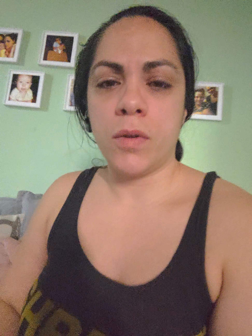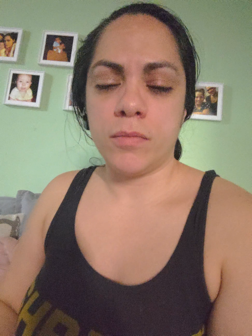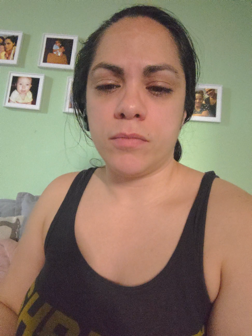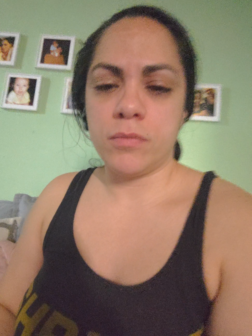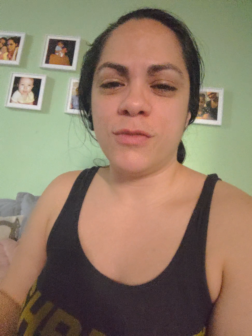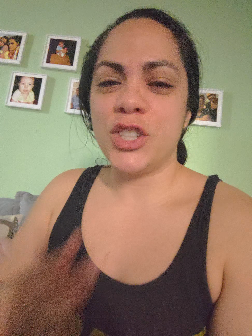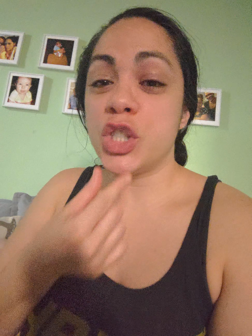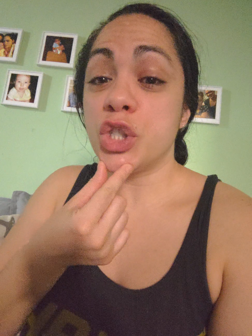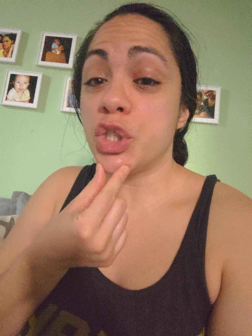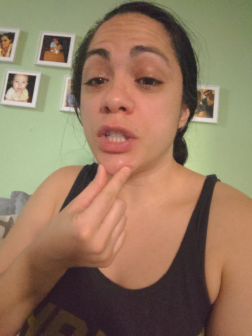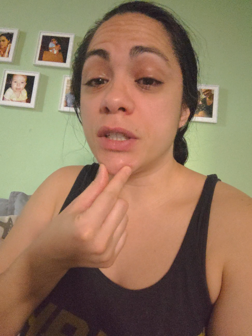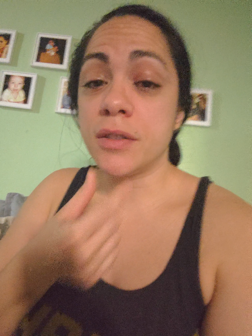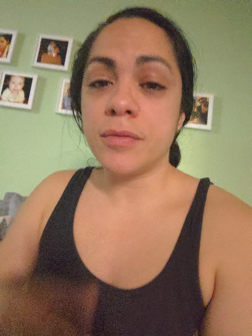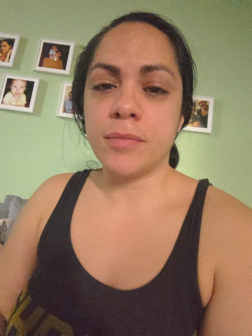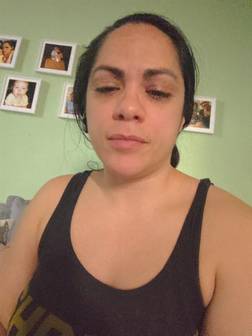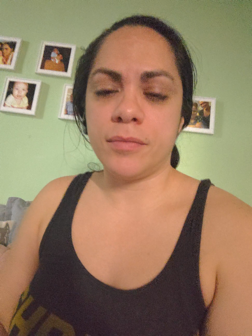chin